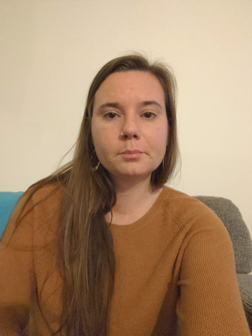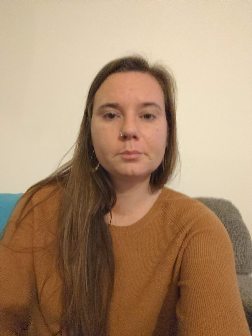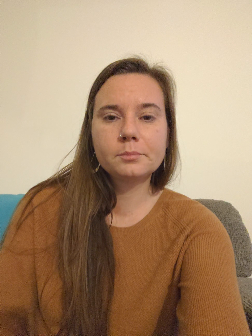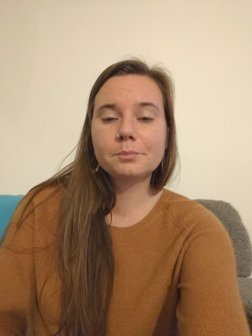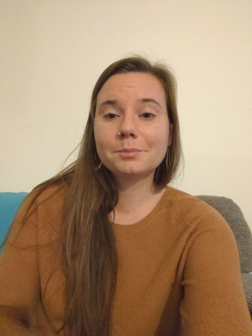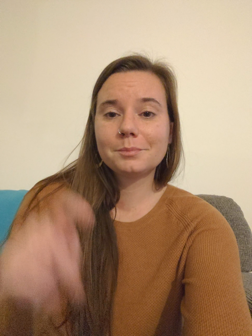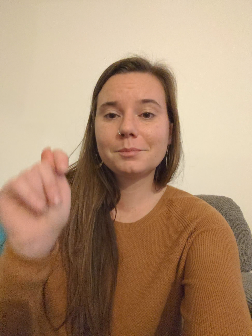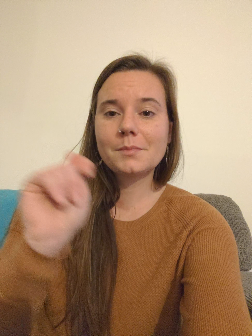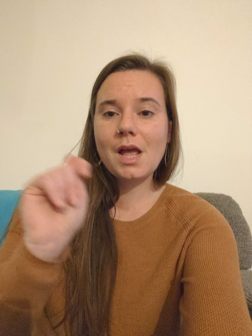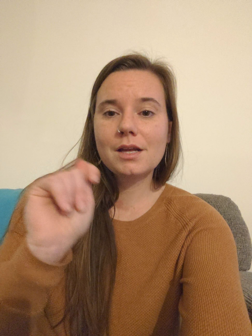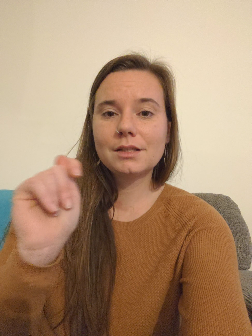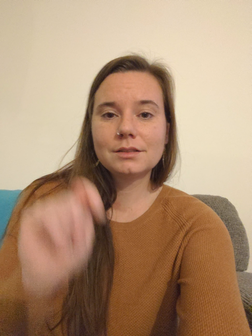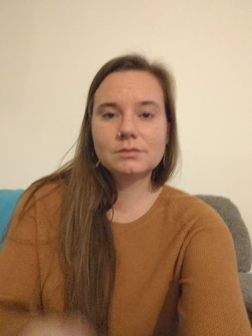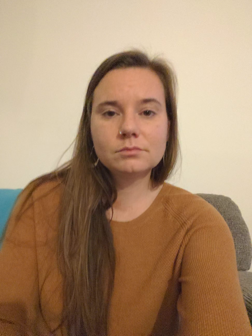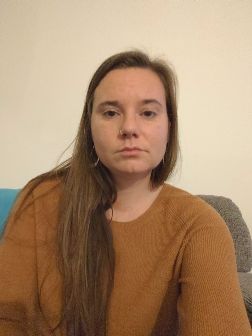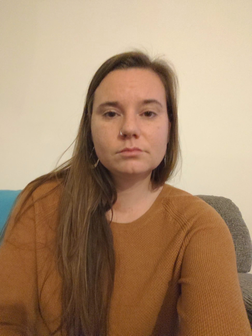potty